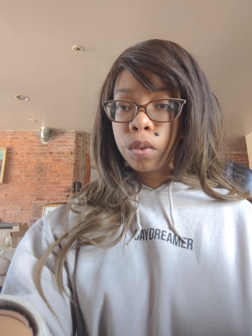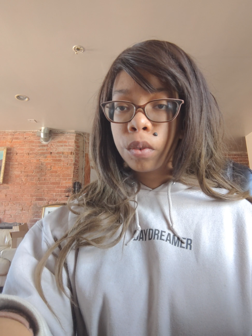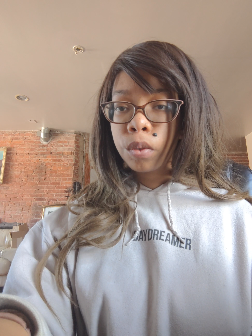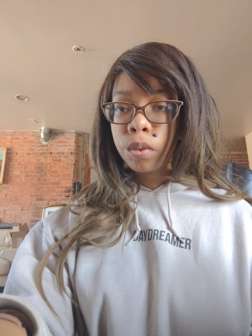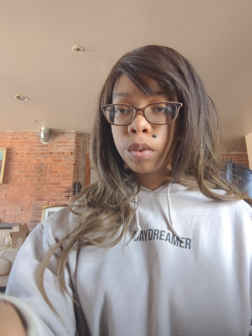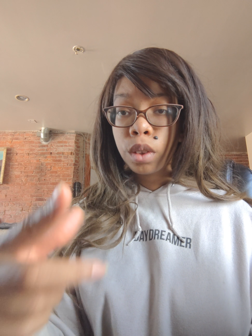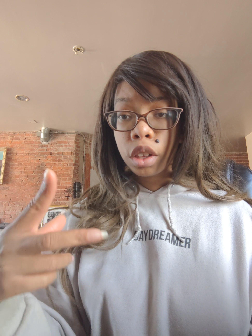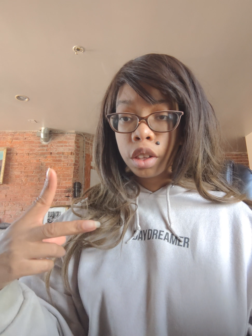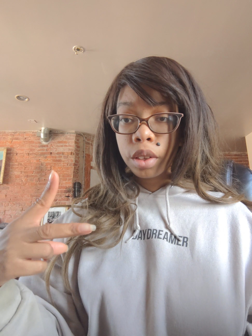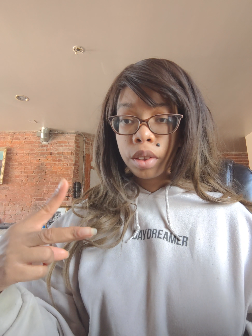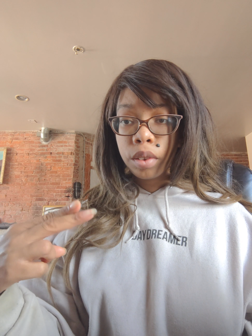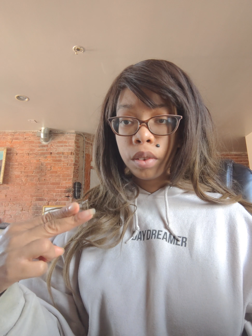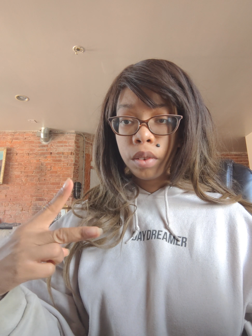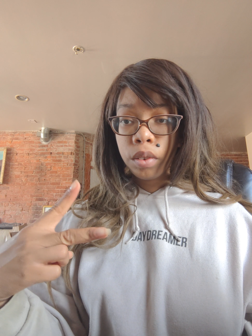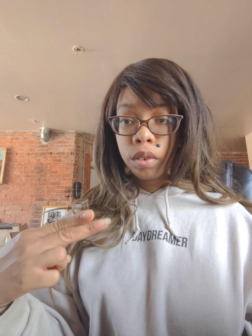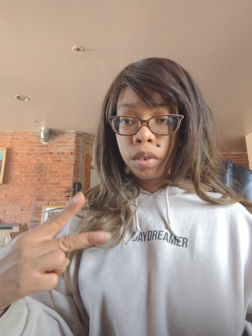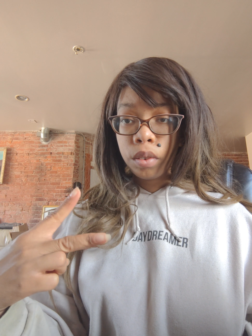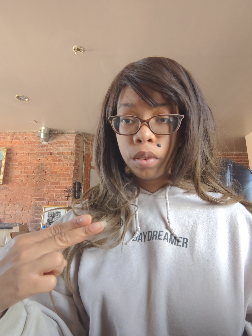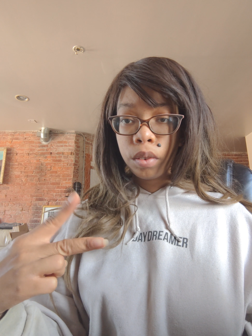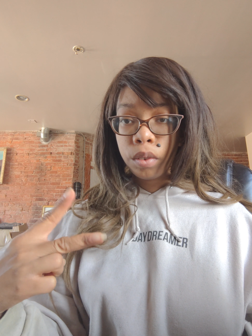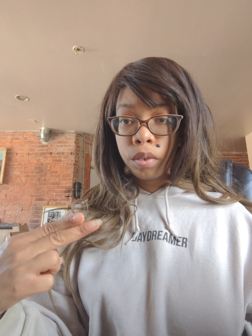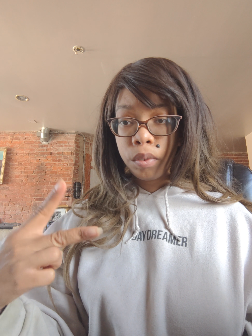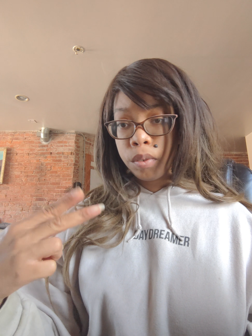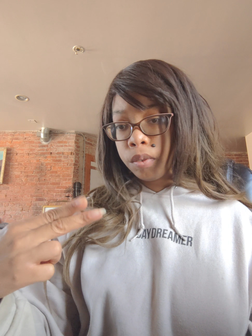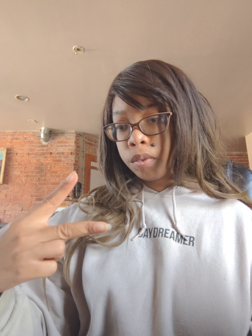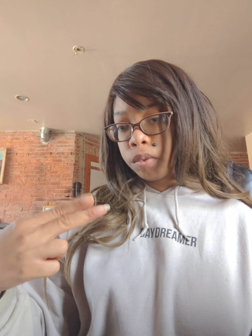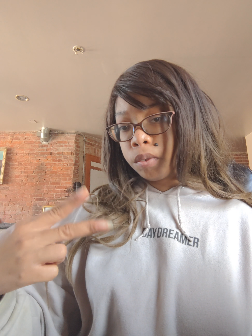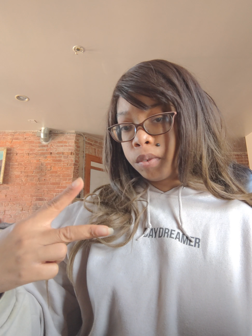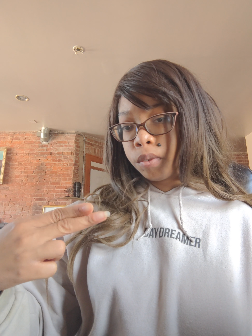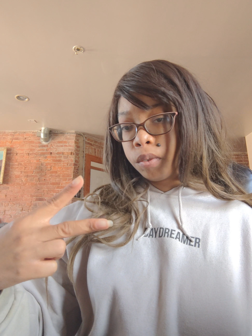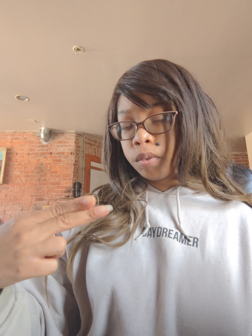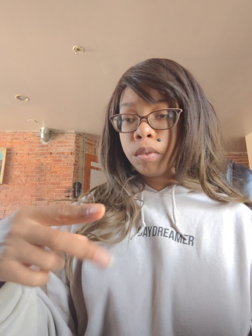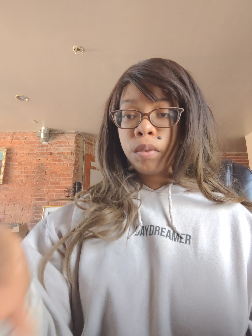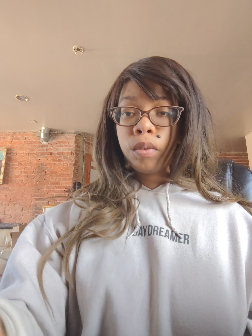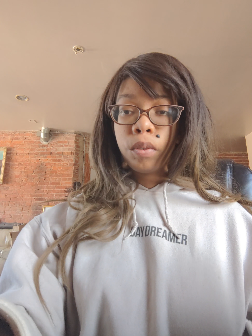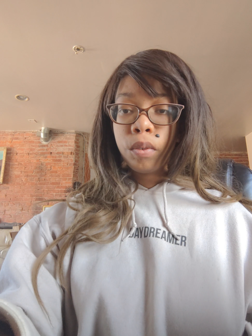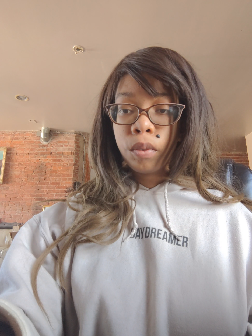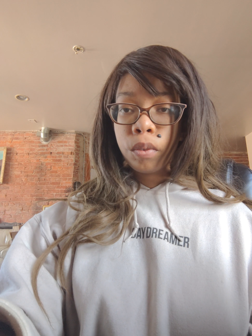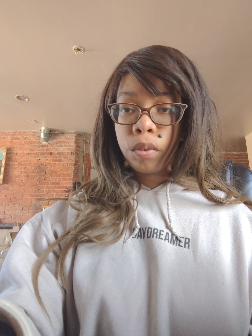scissors